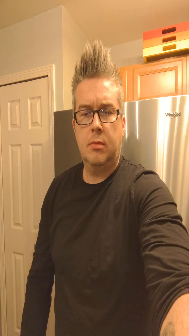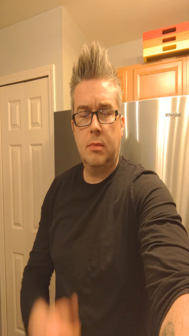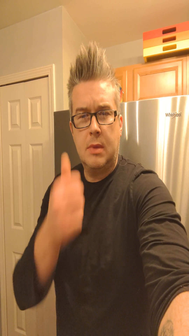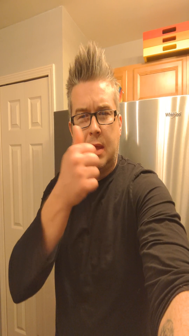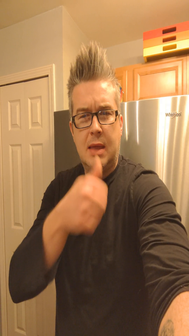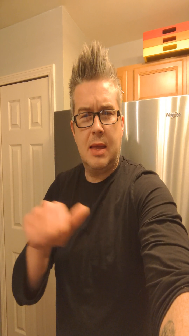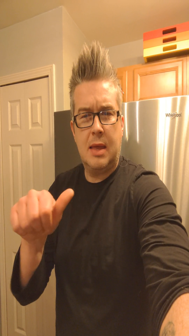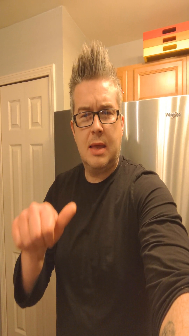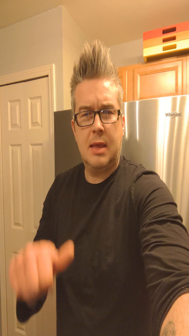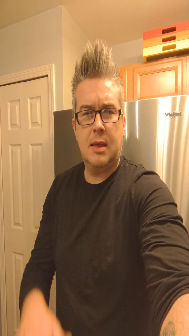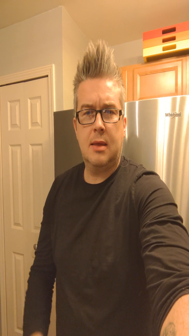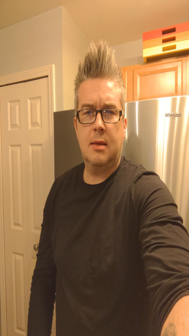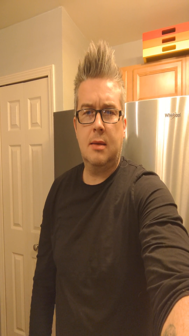any